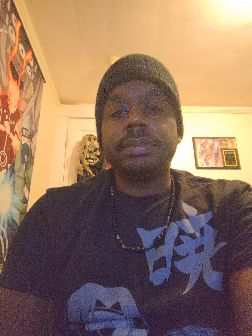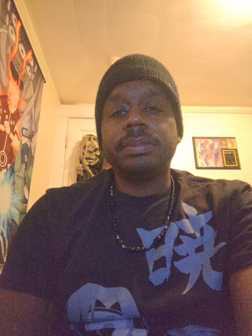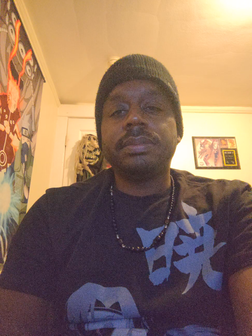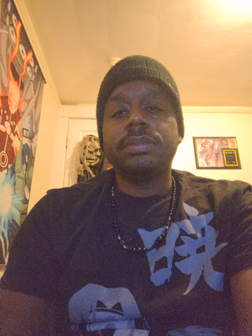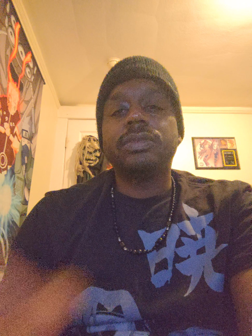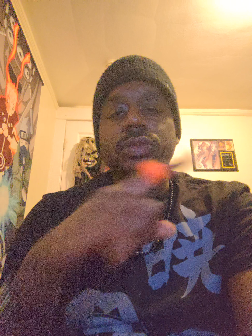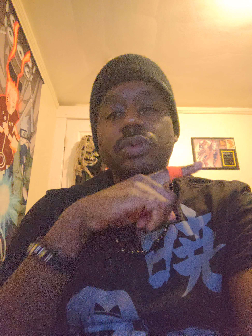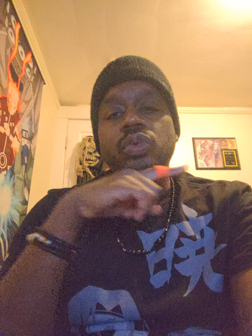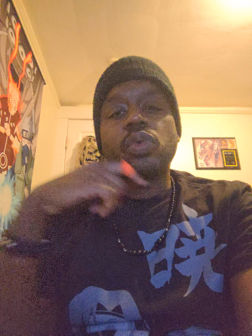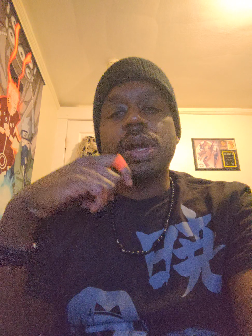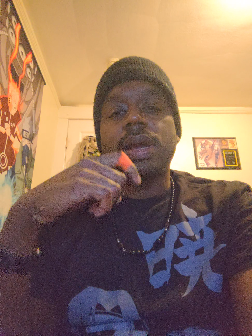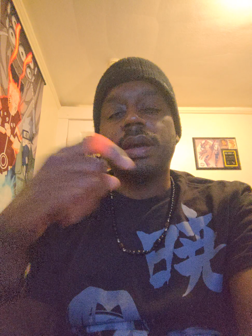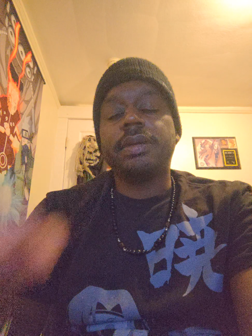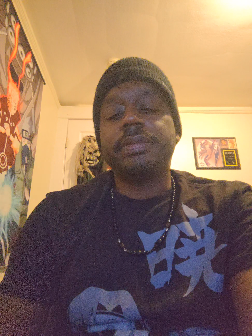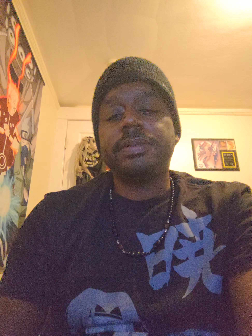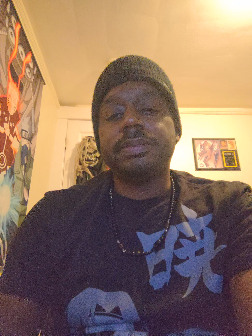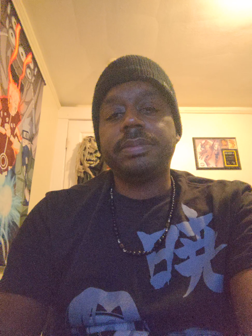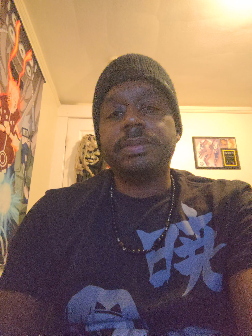dry